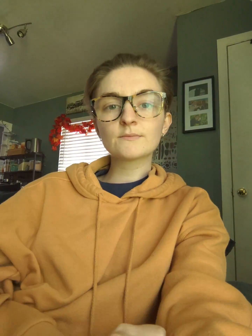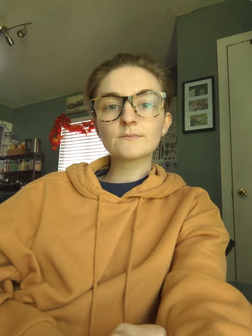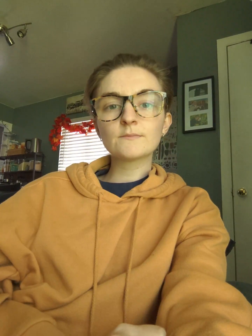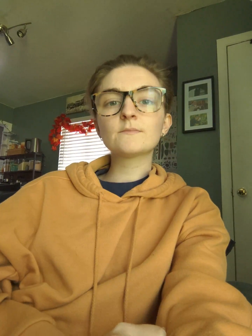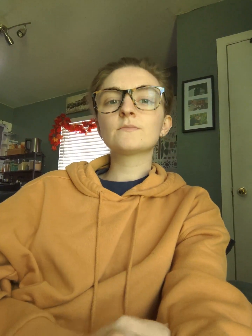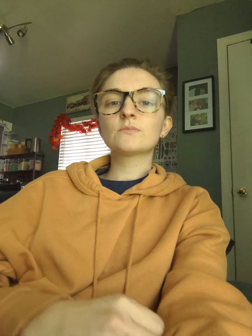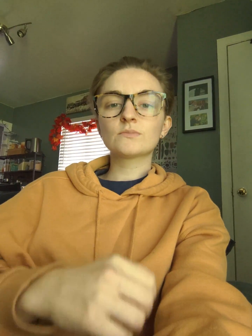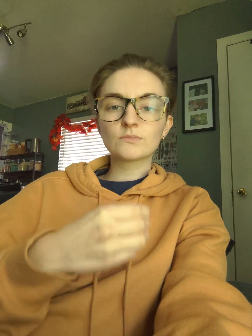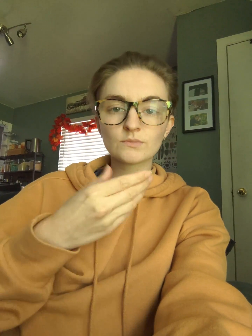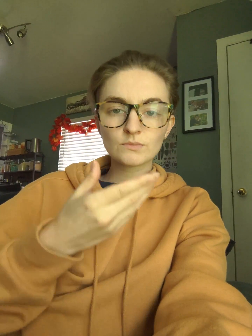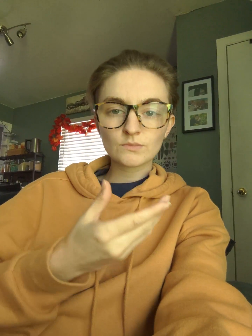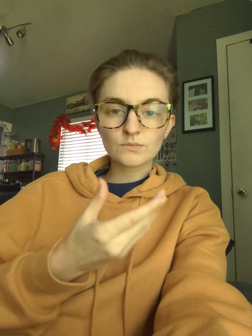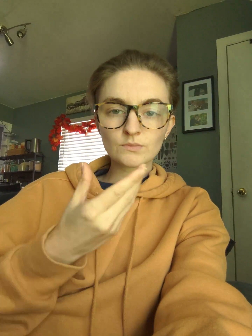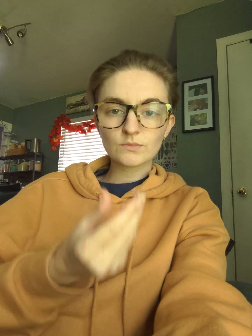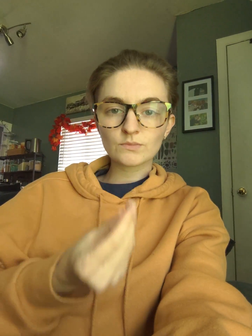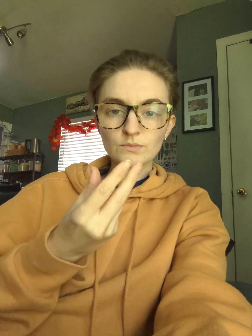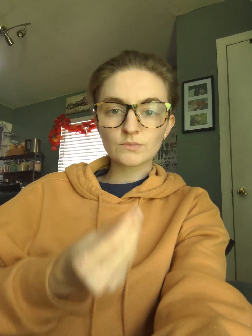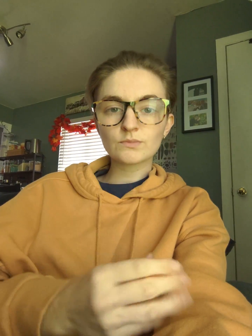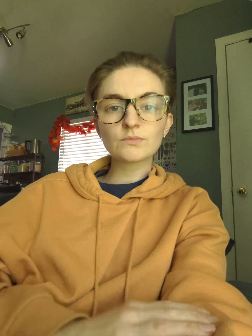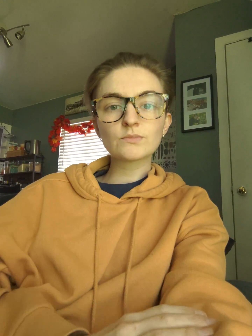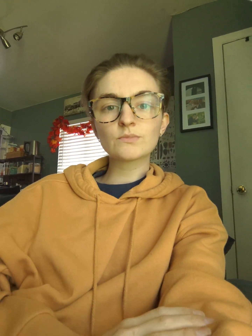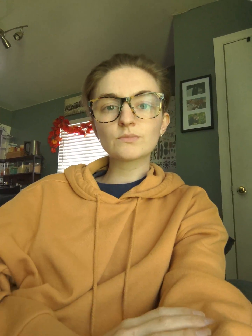gentle